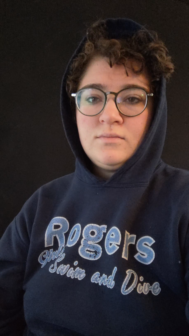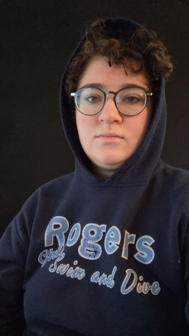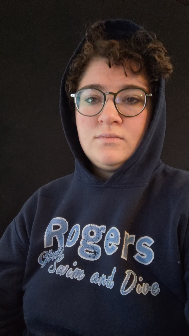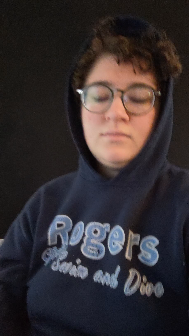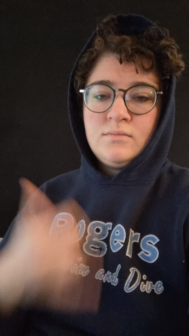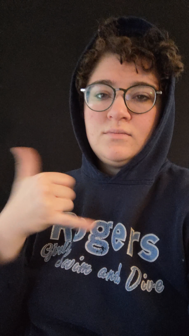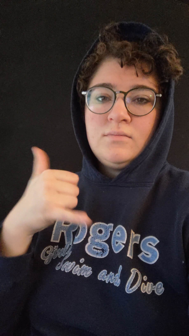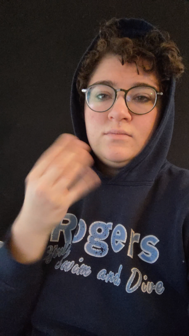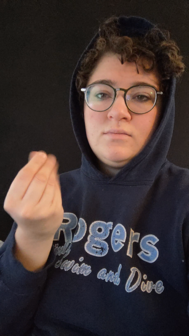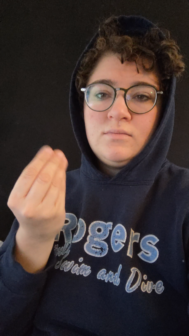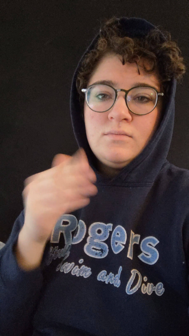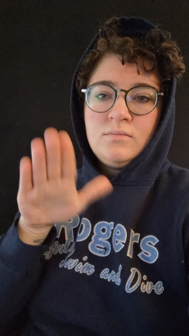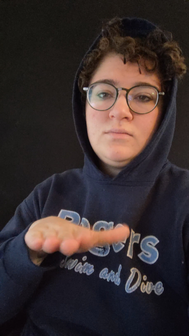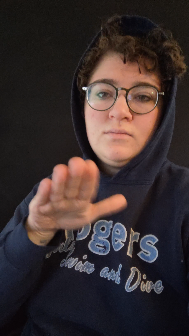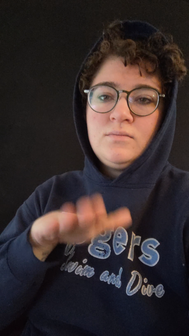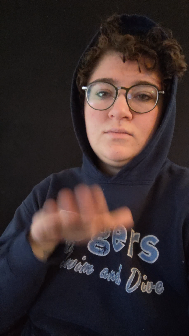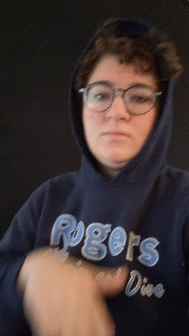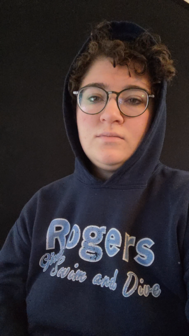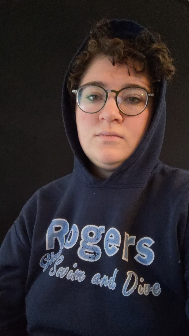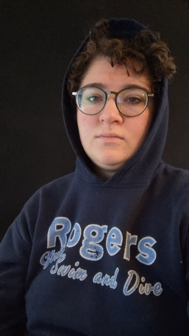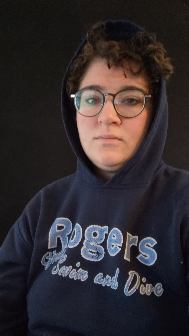playground